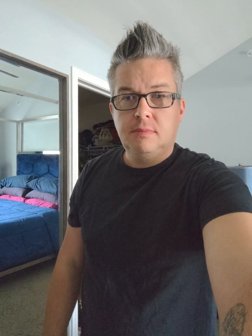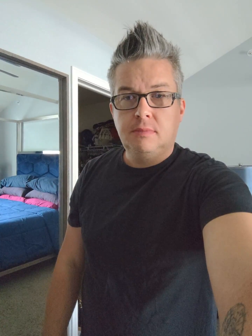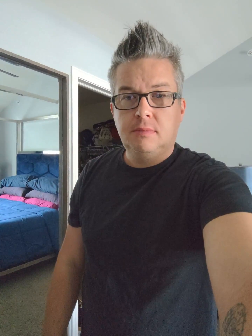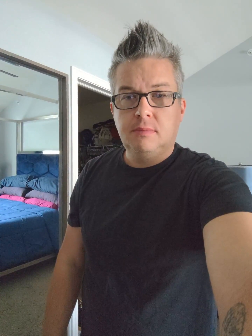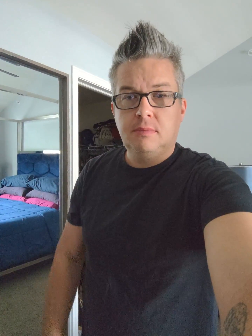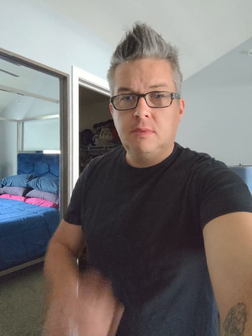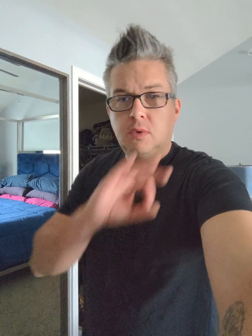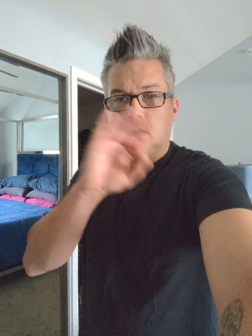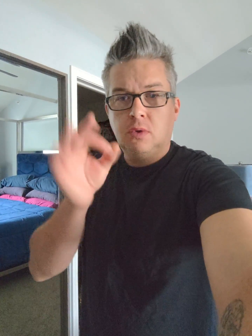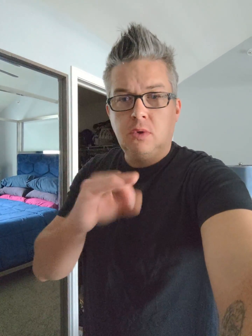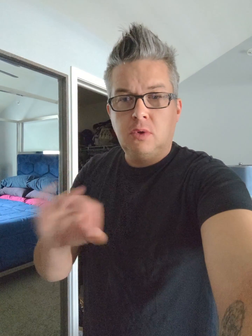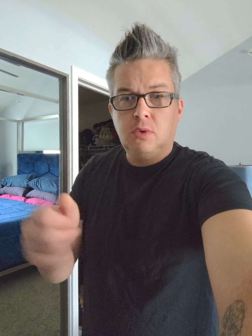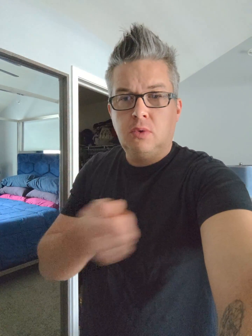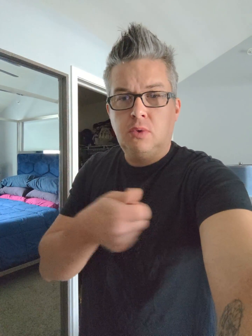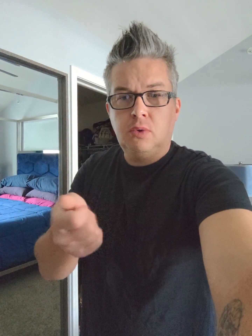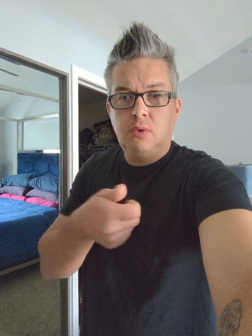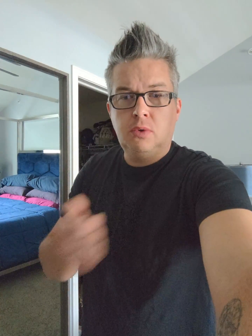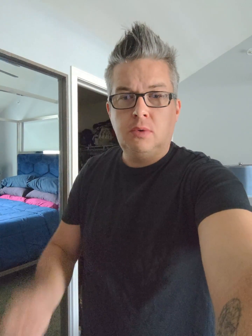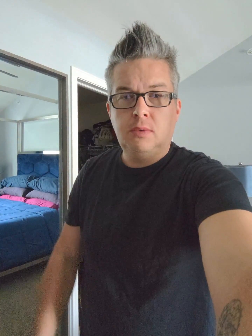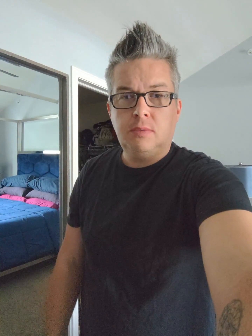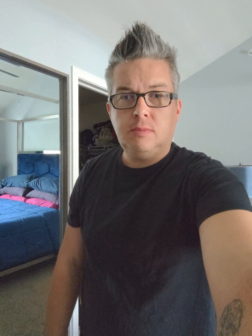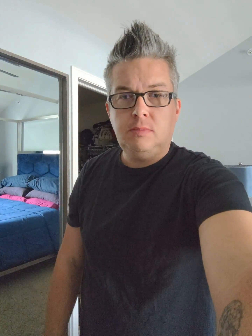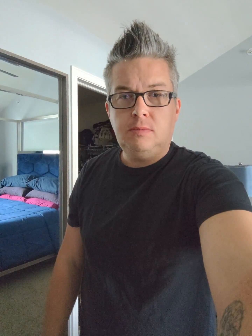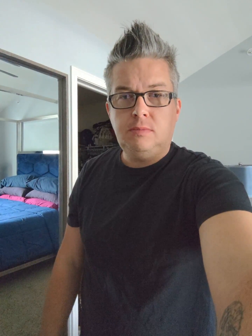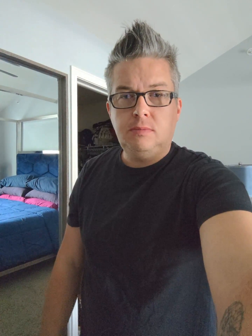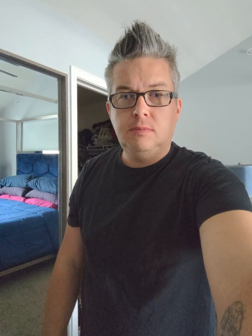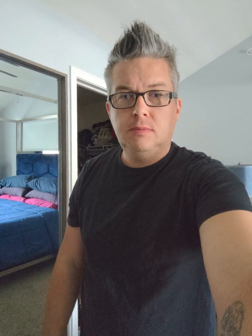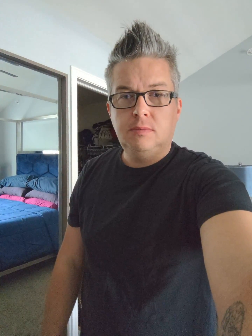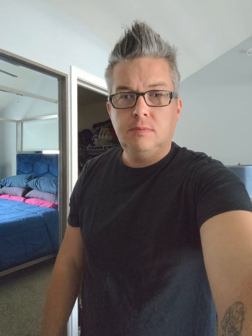hose